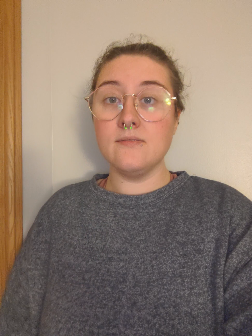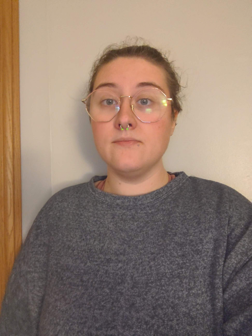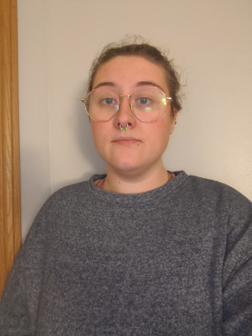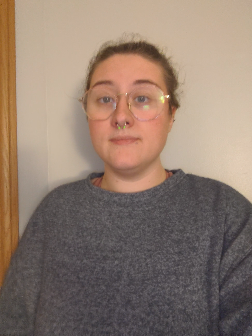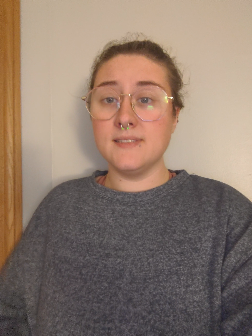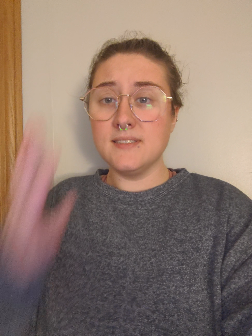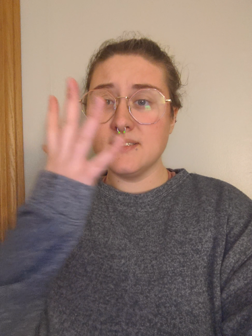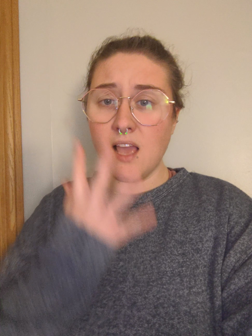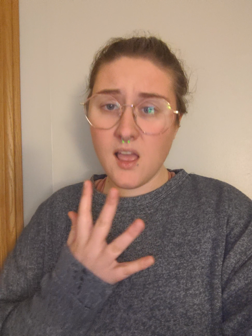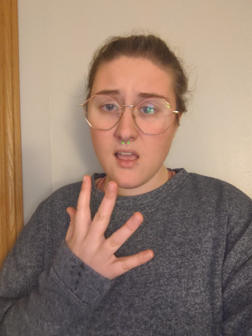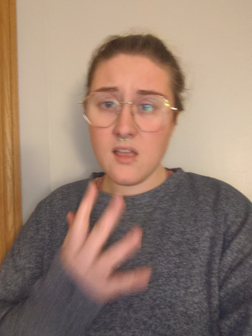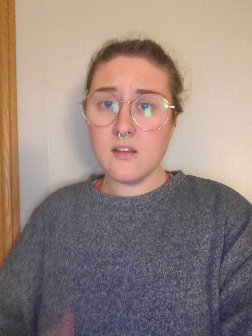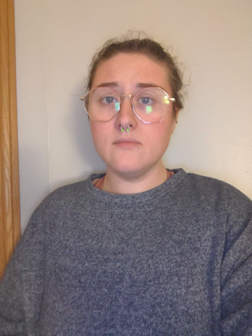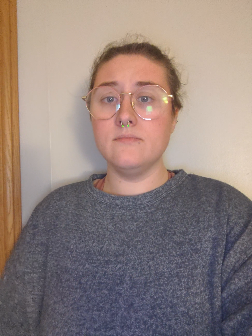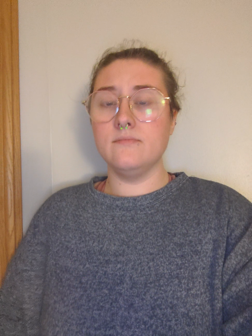sad